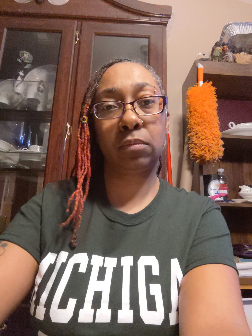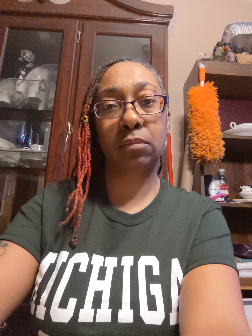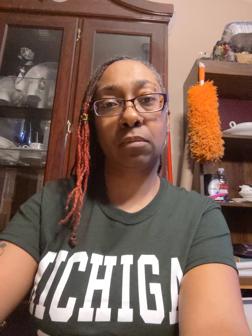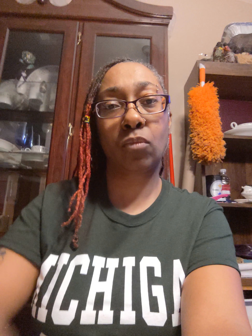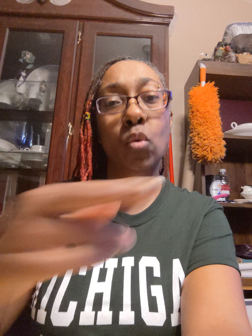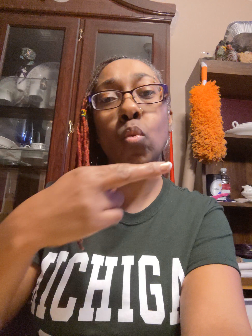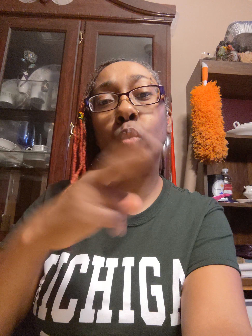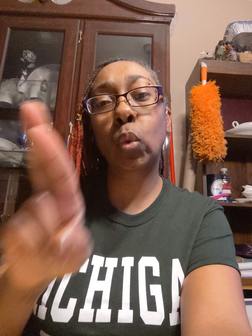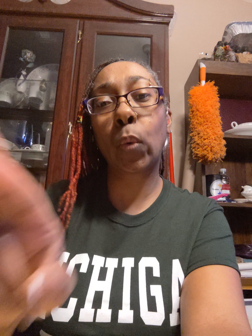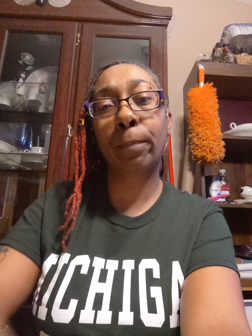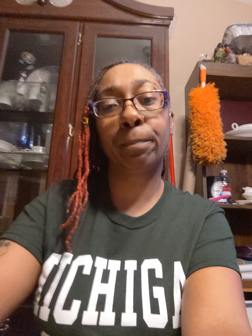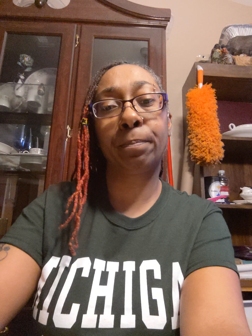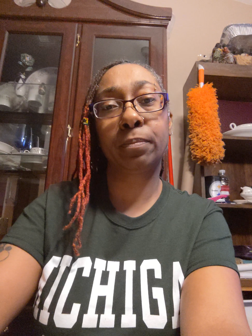room